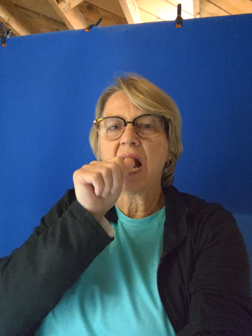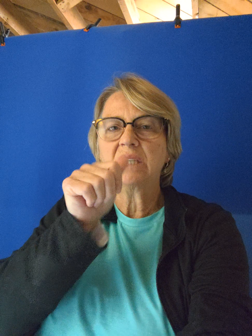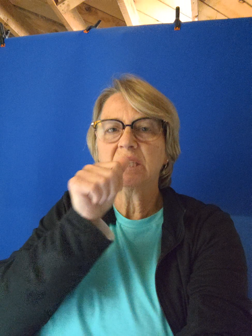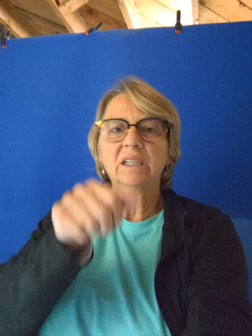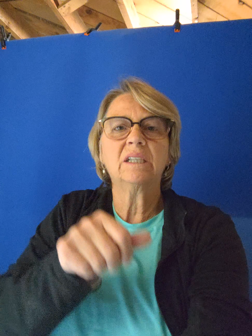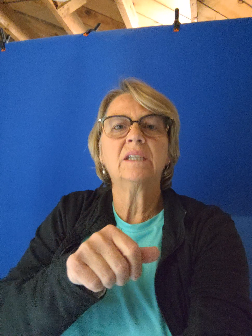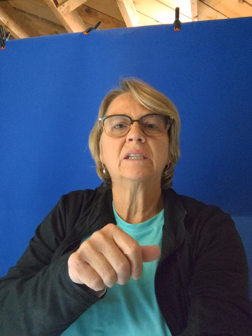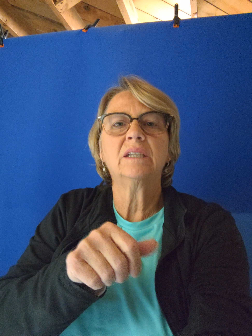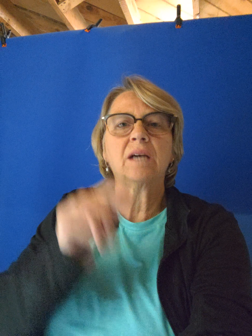nuts